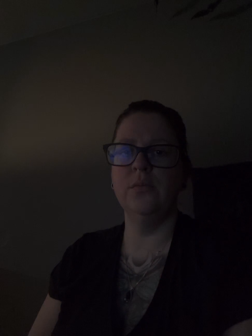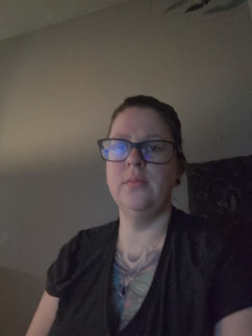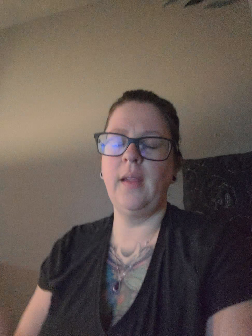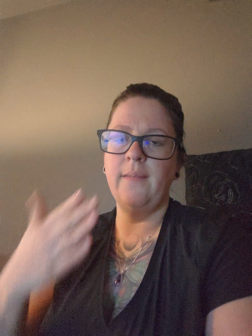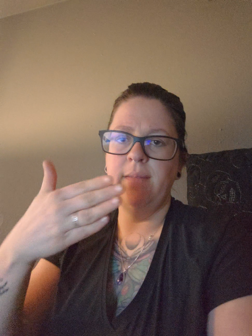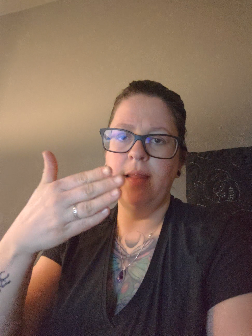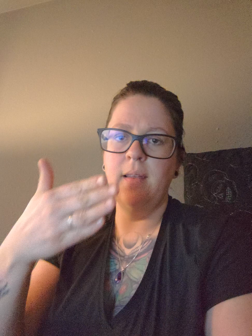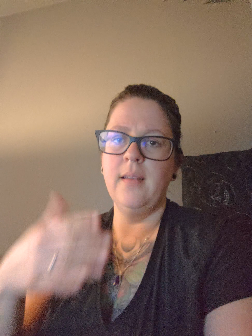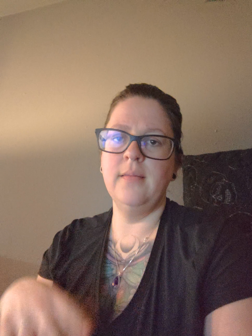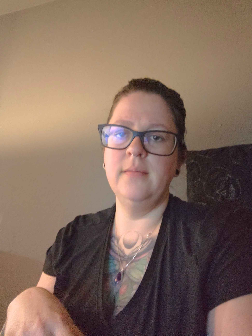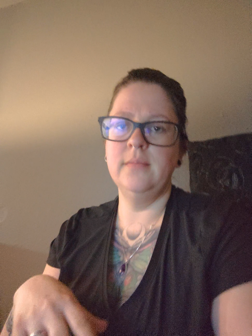flag